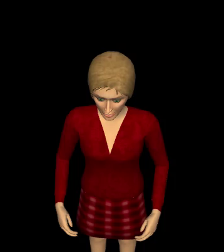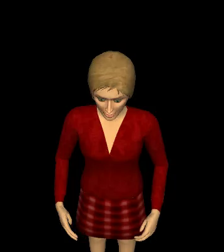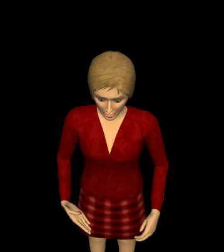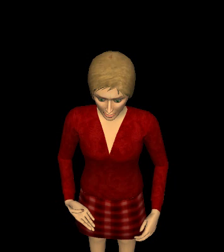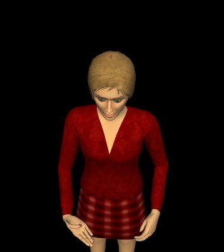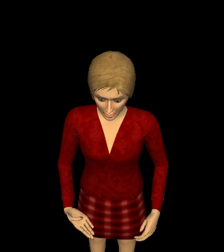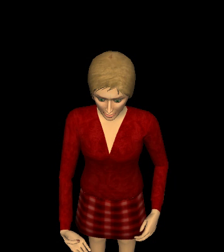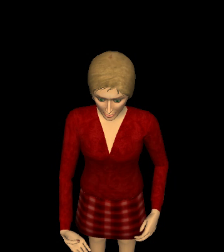أم